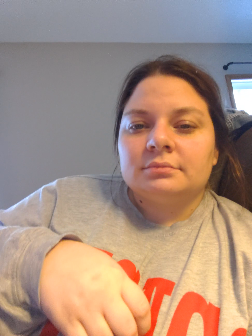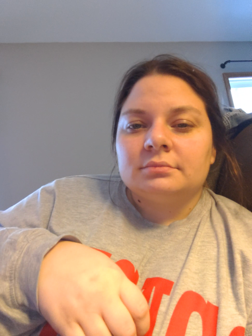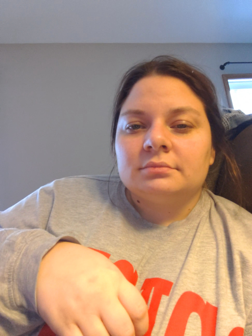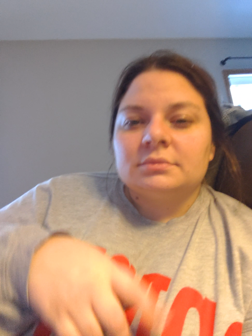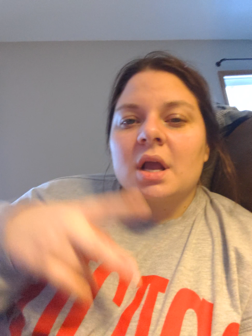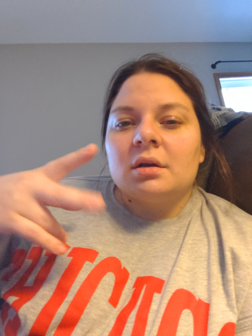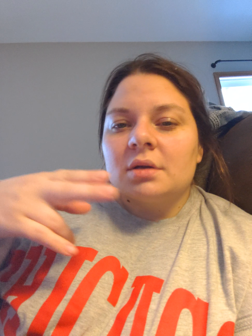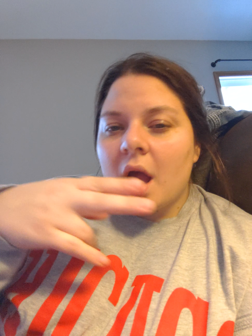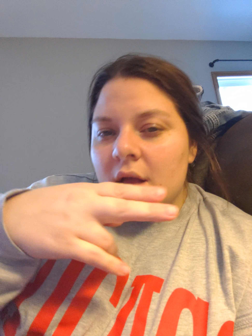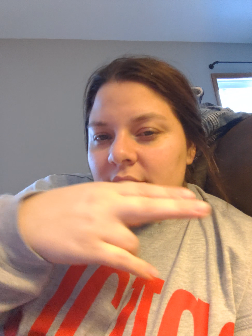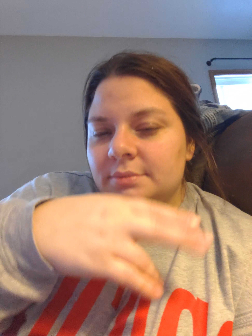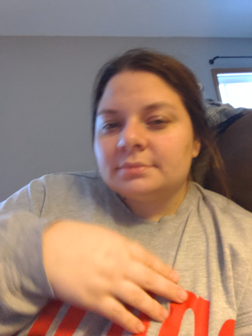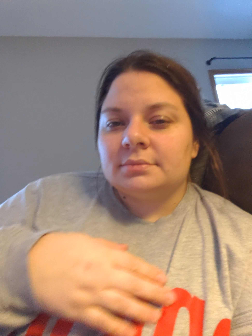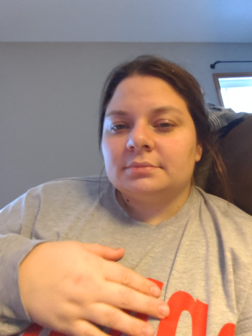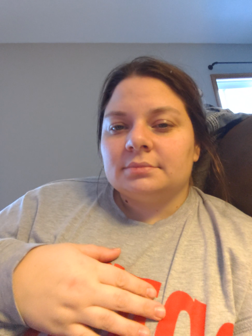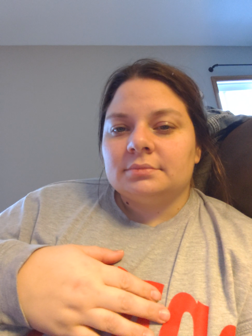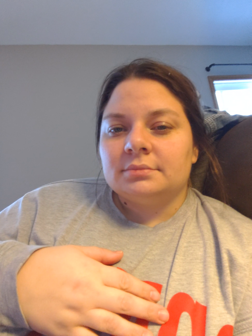cut